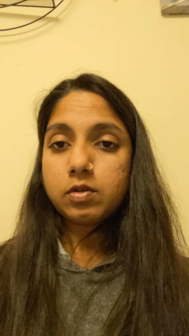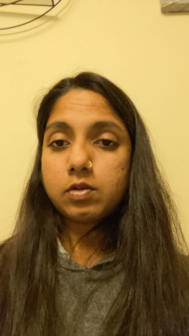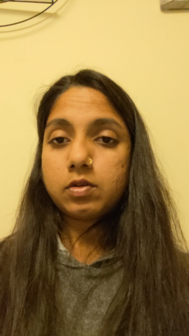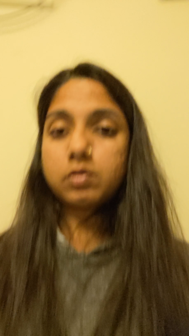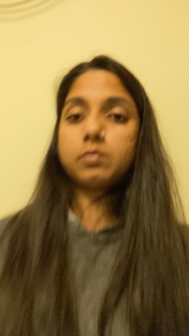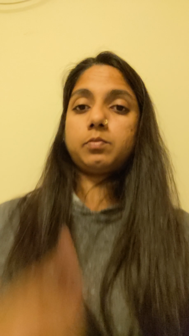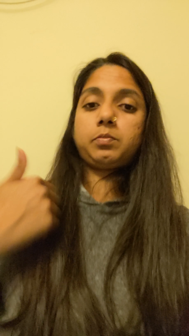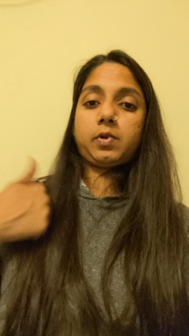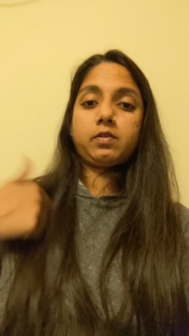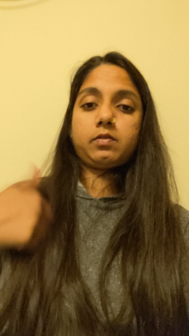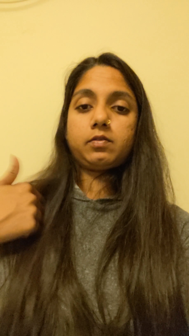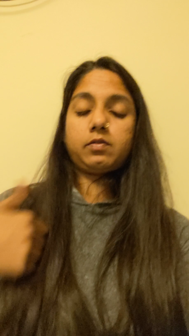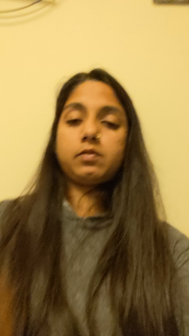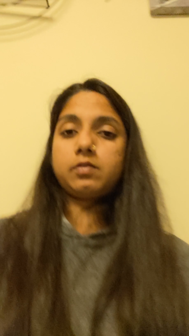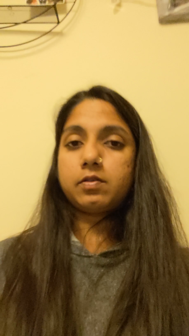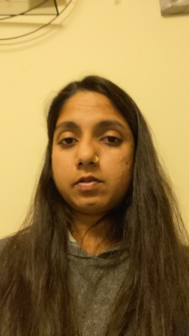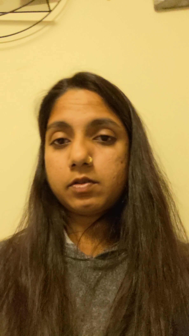bathtub